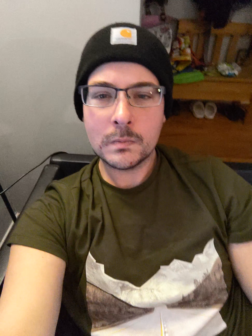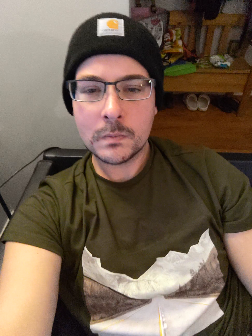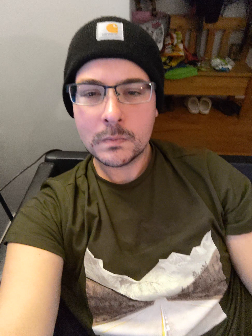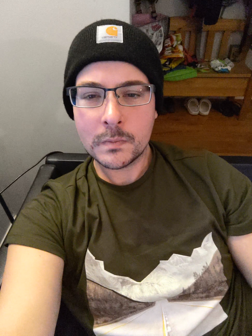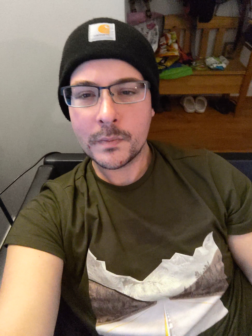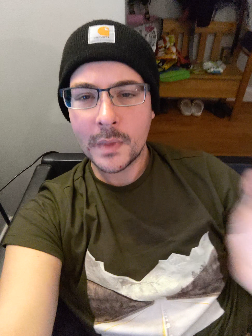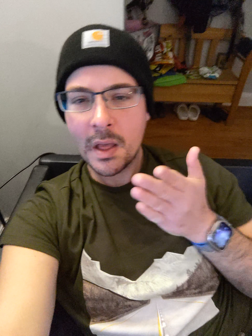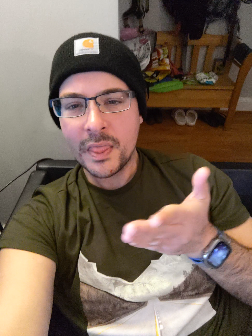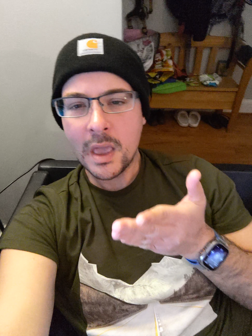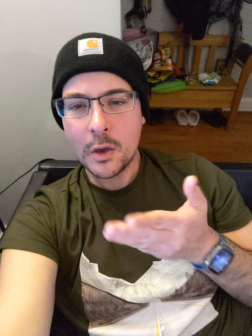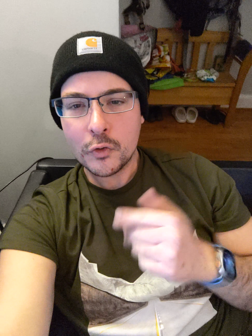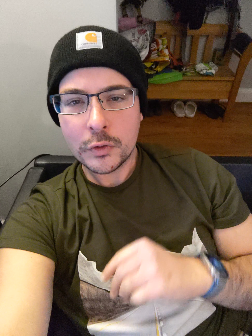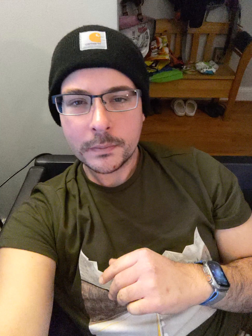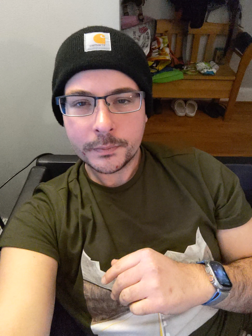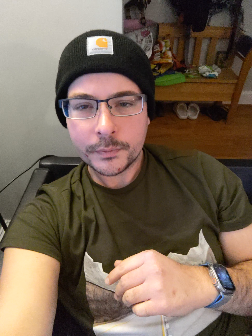there